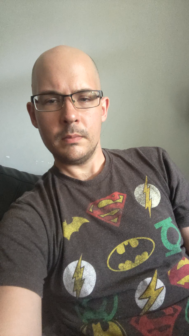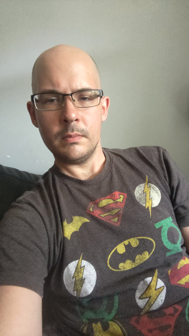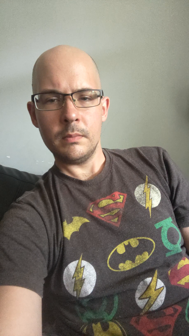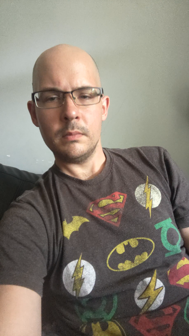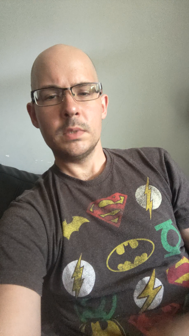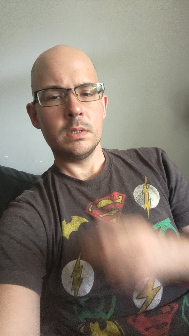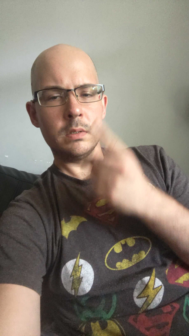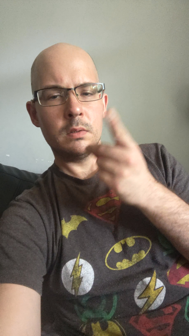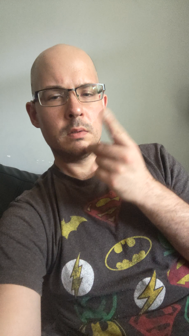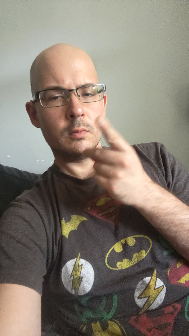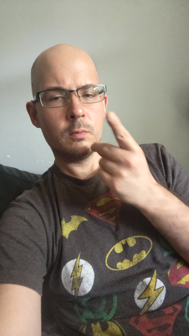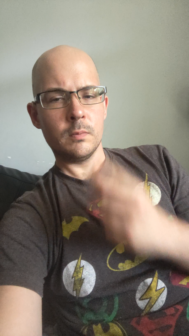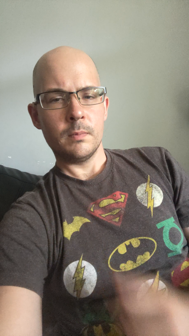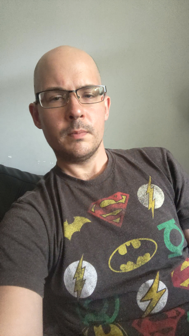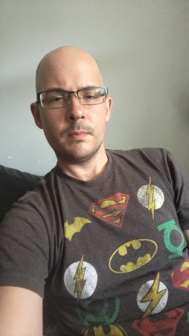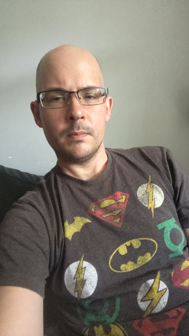dinner